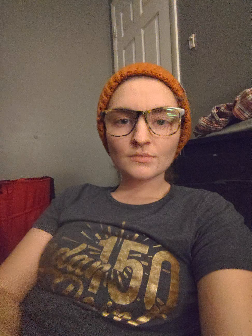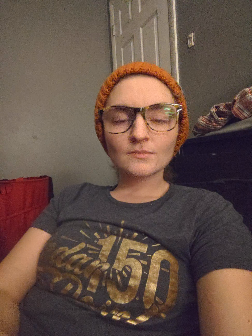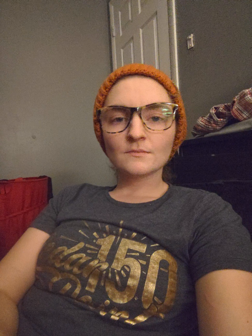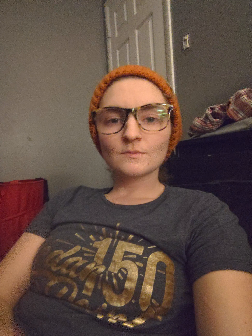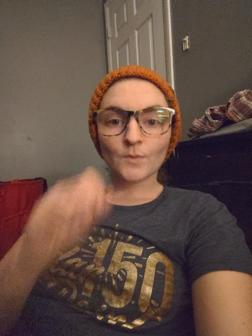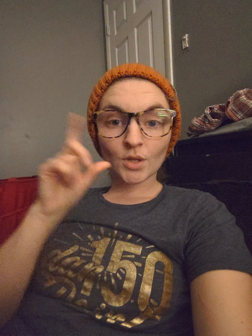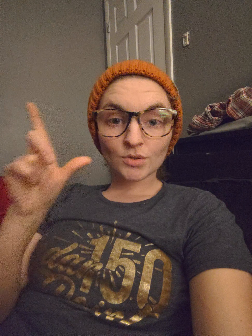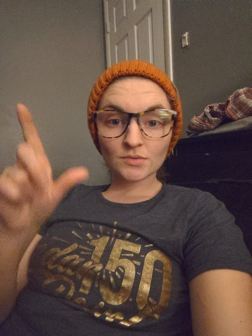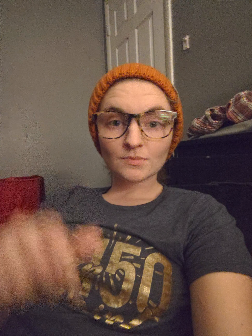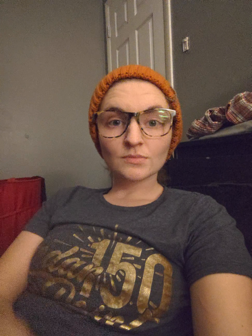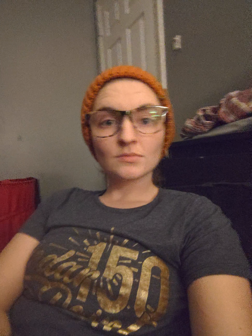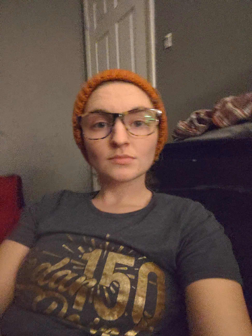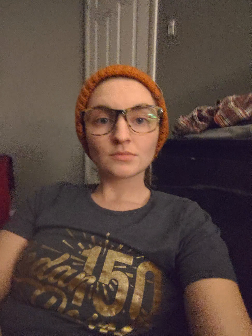awake